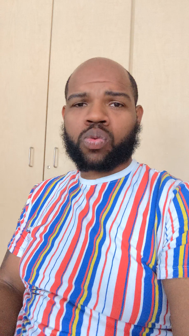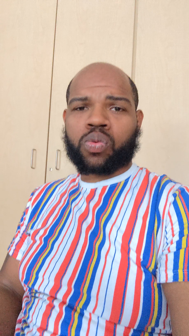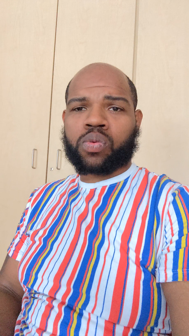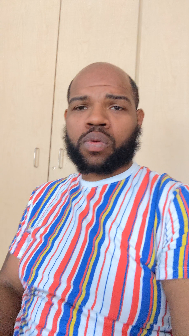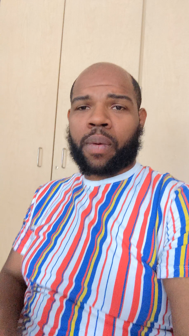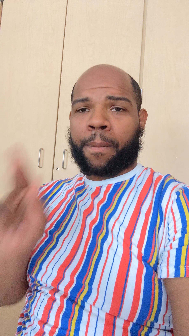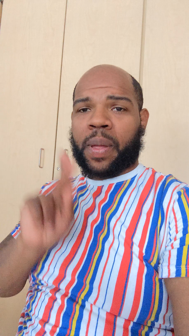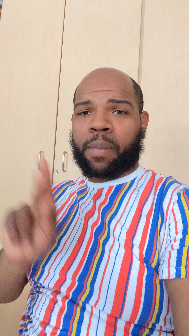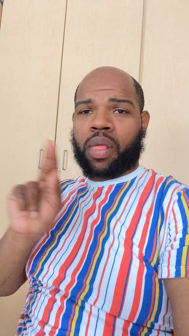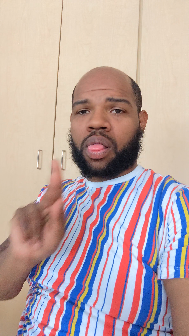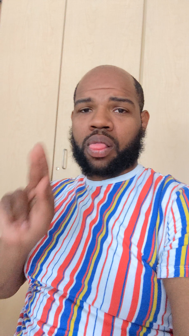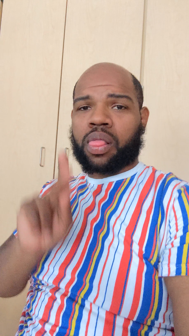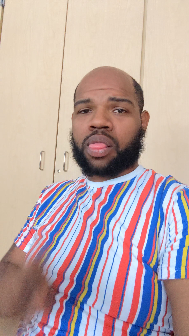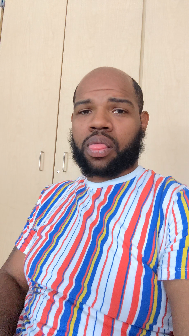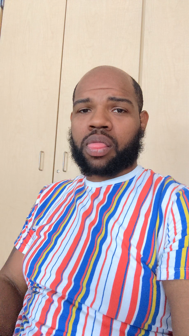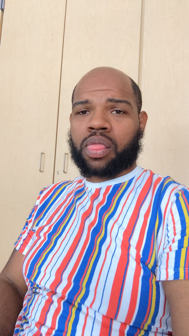people